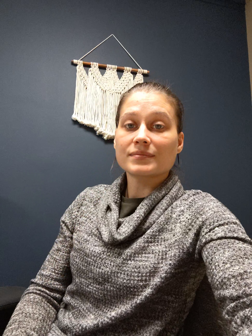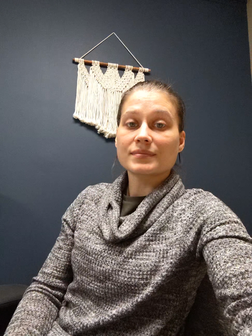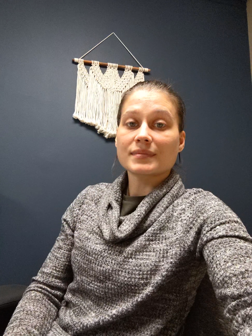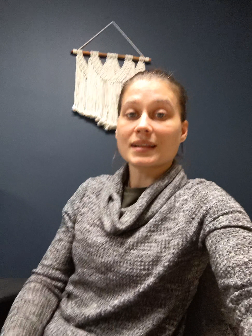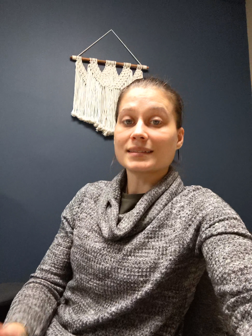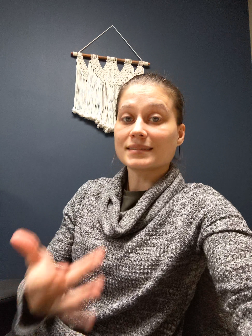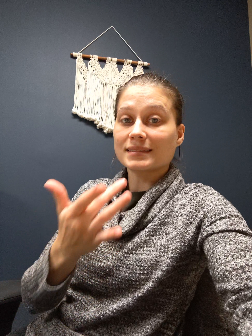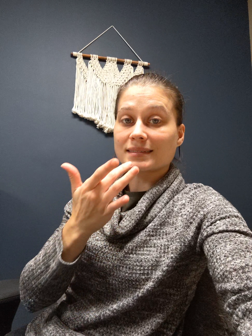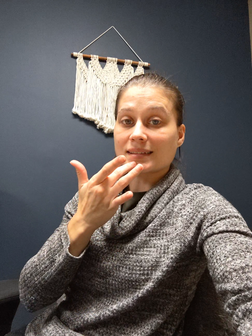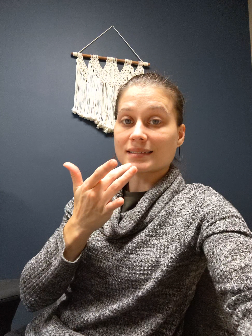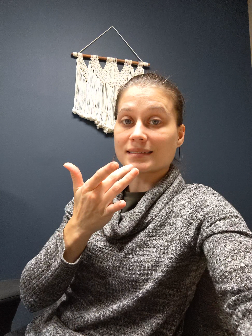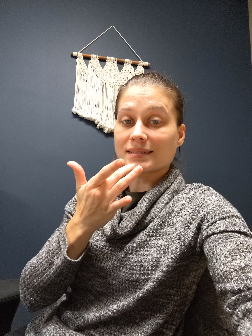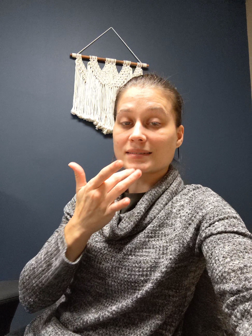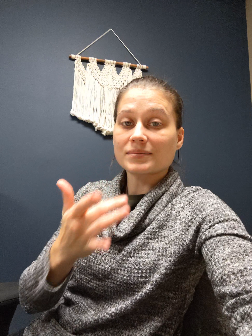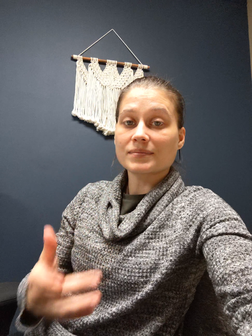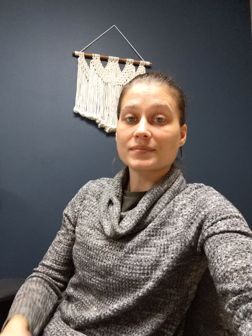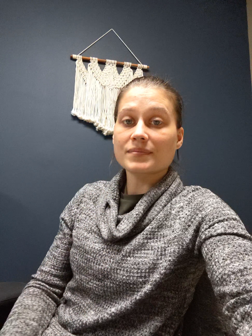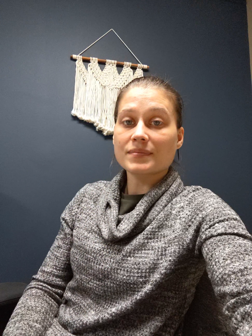taste